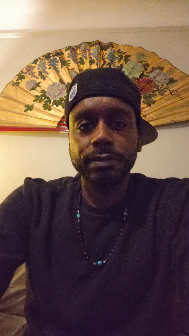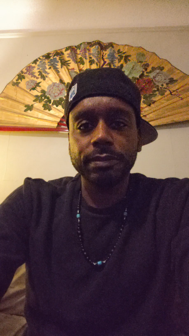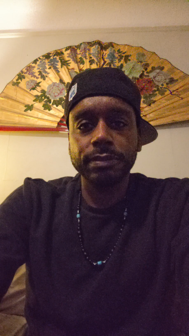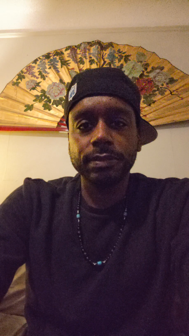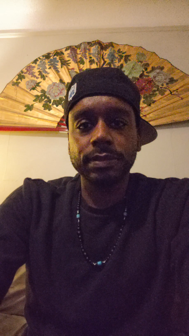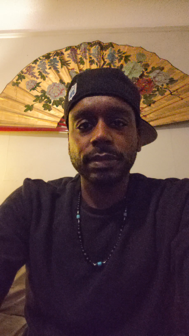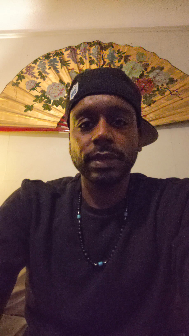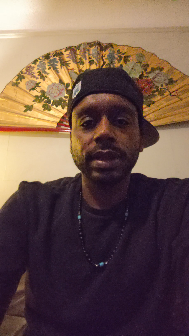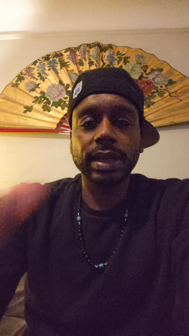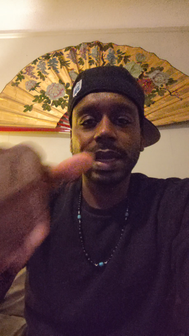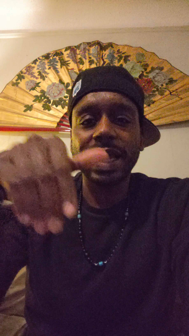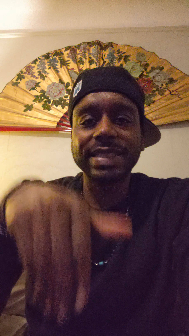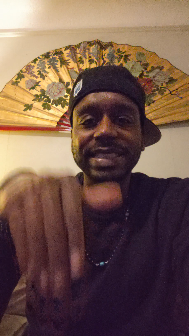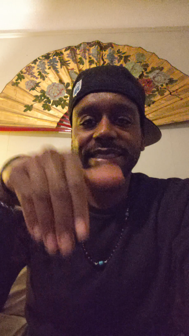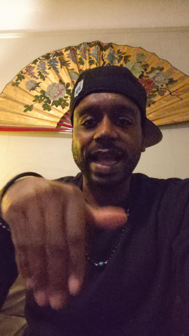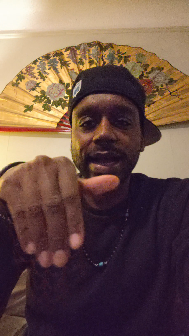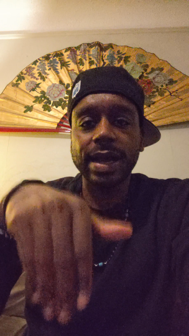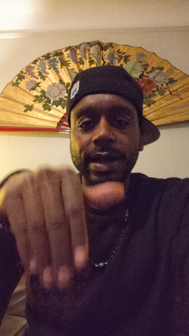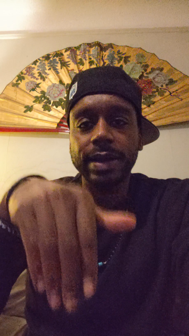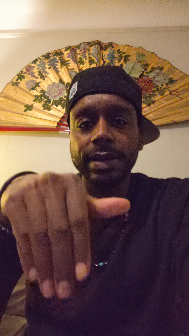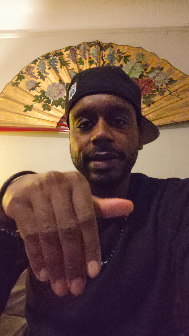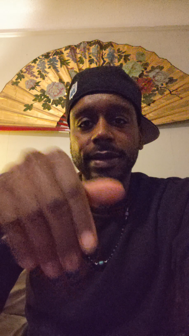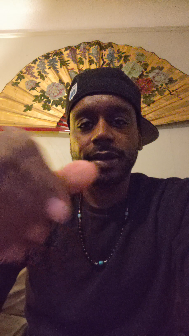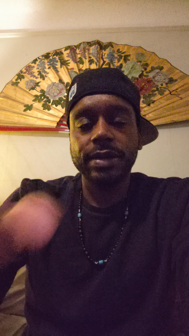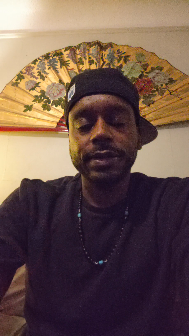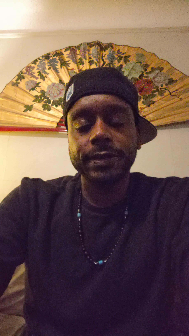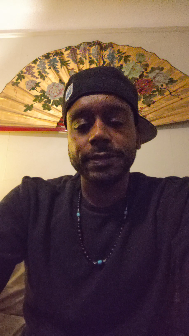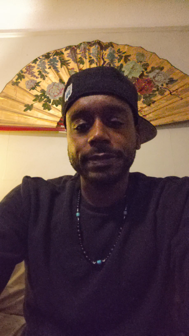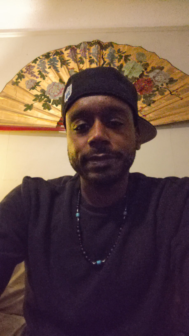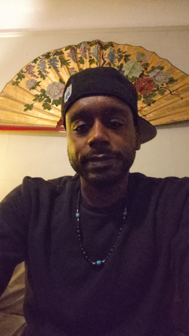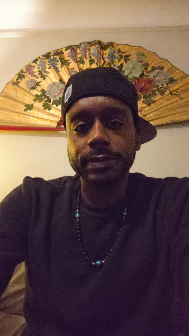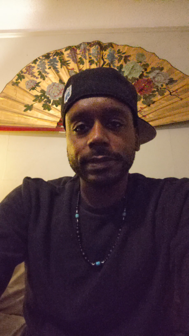inside